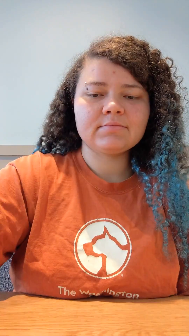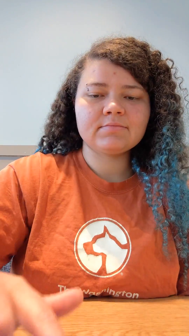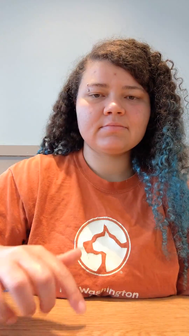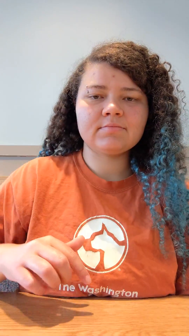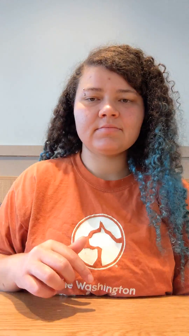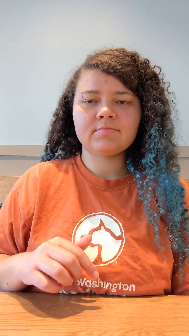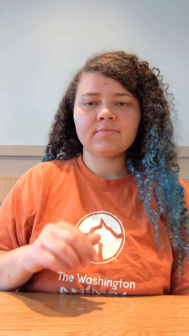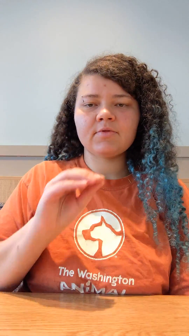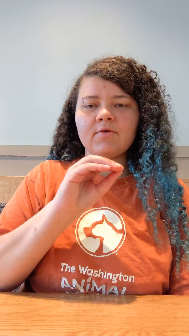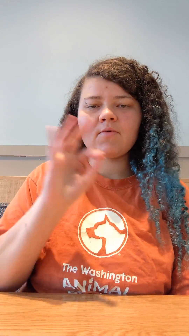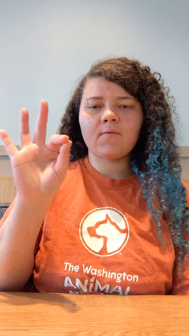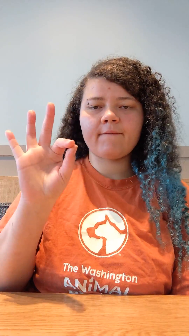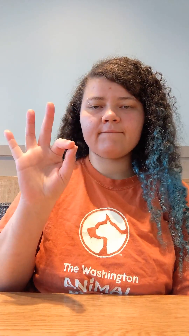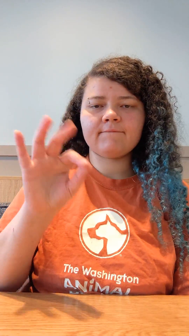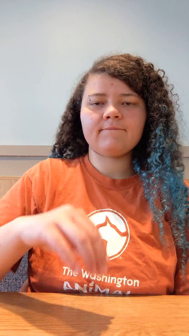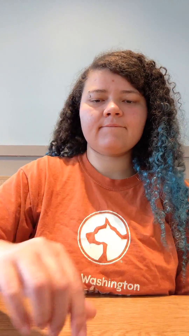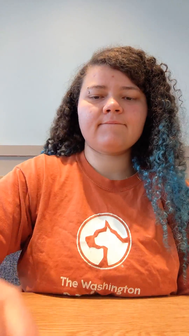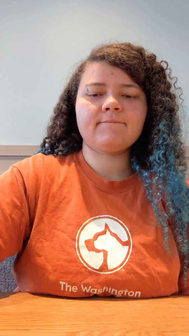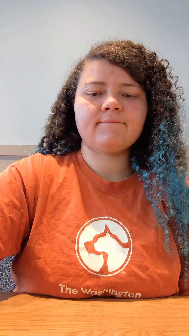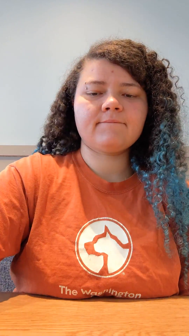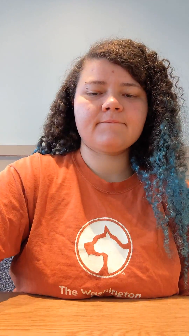off